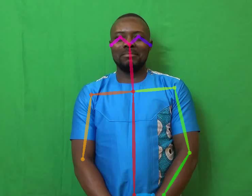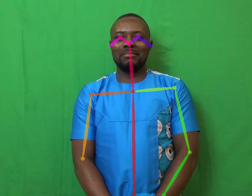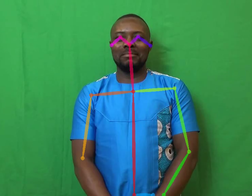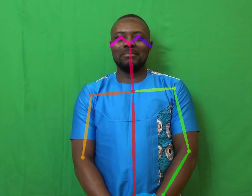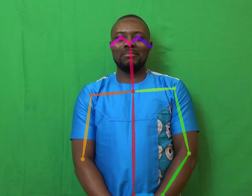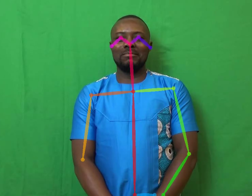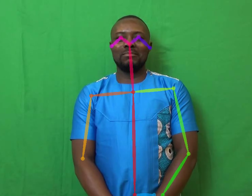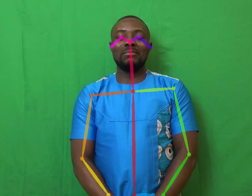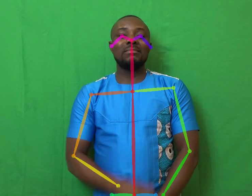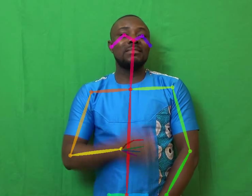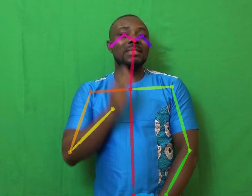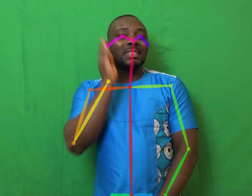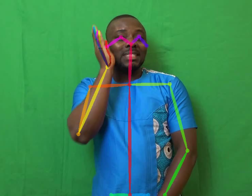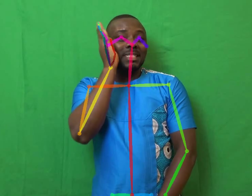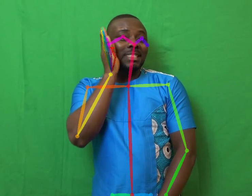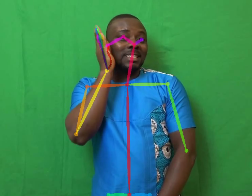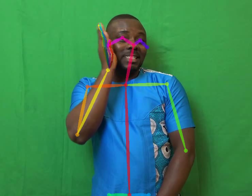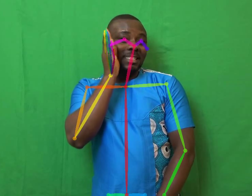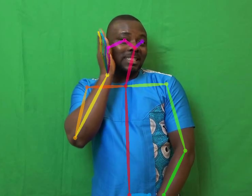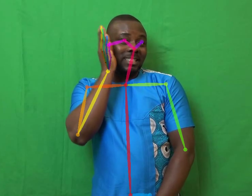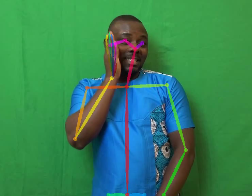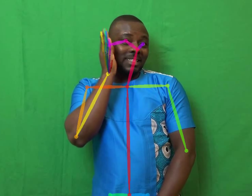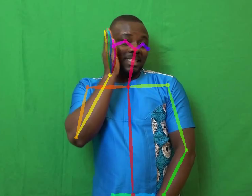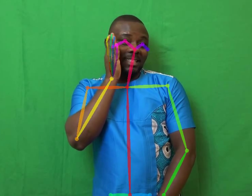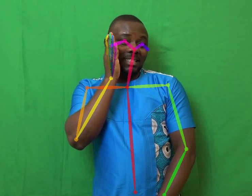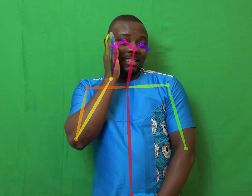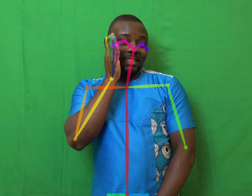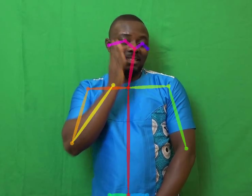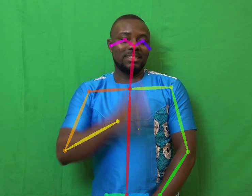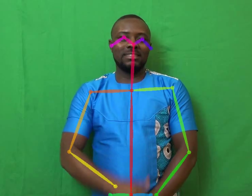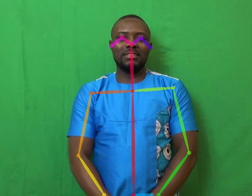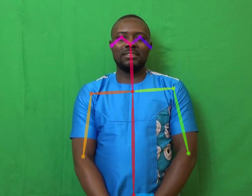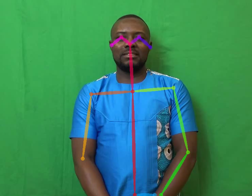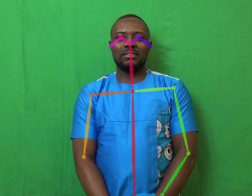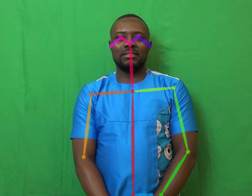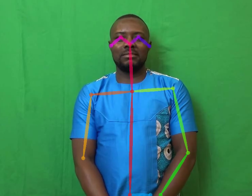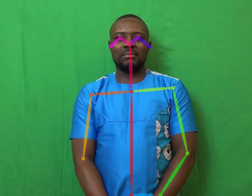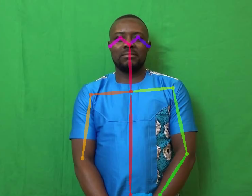beer